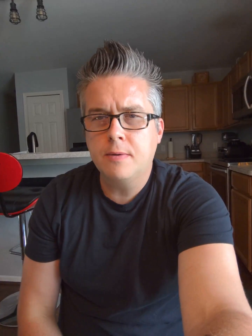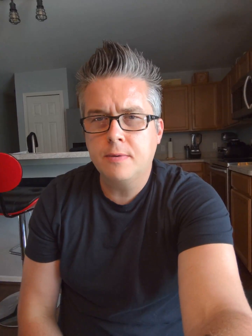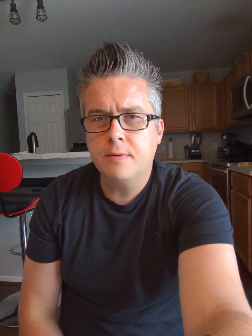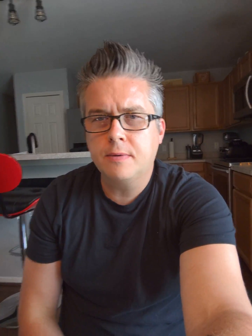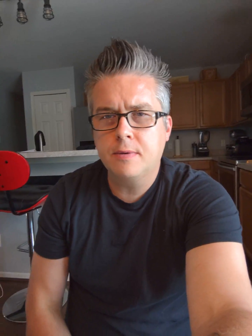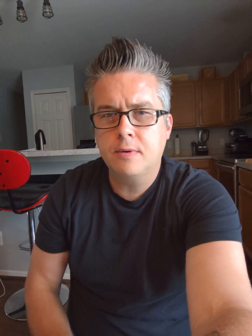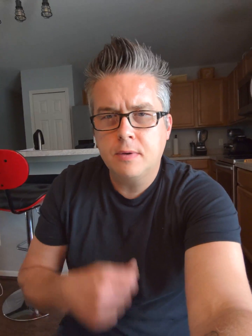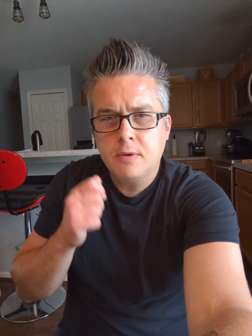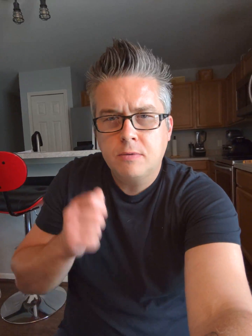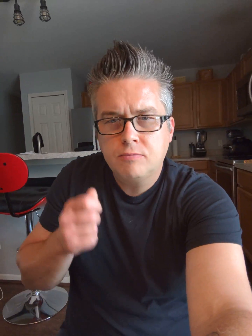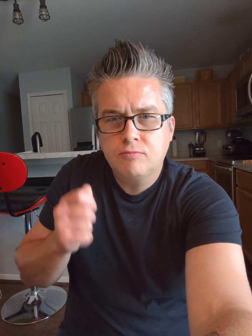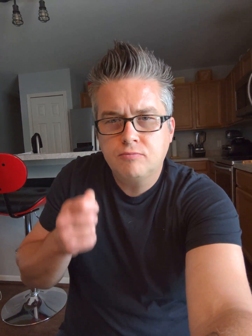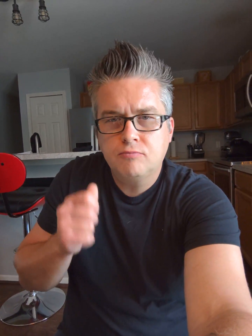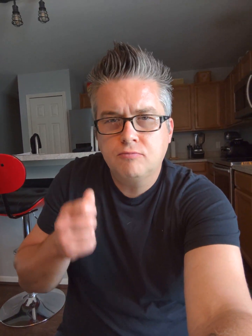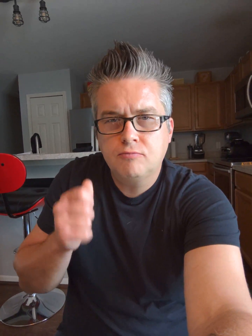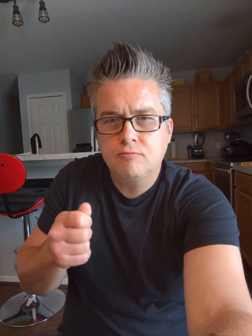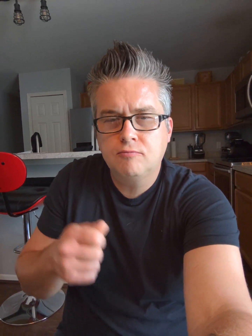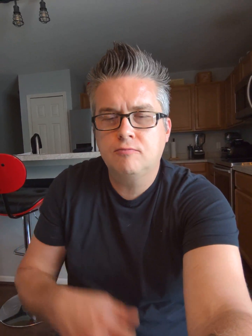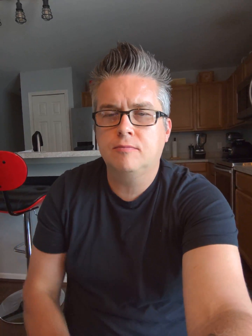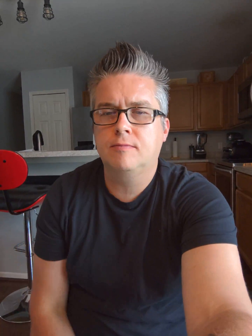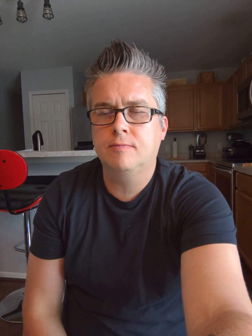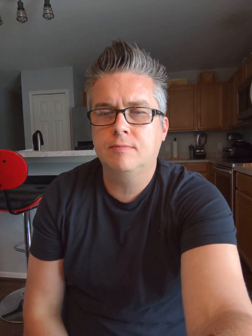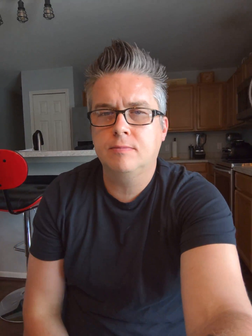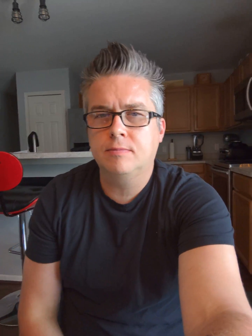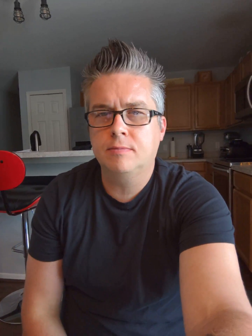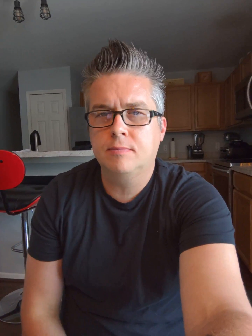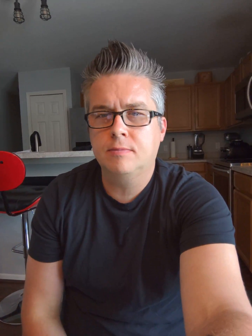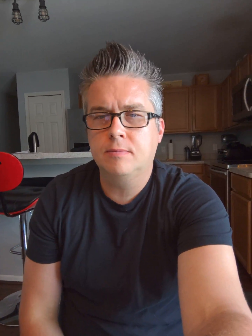cart